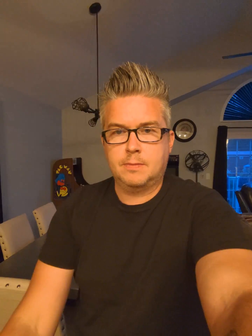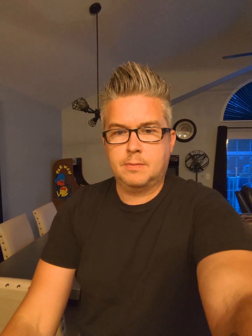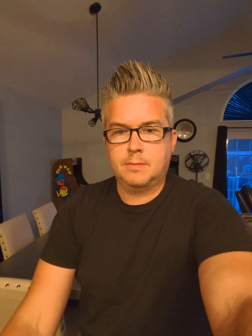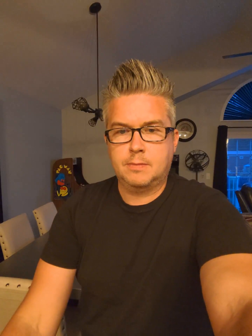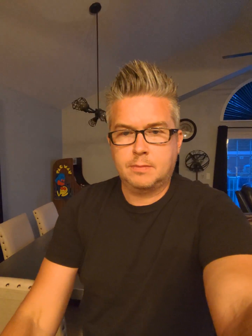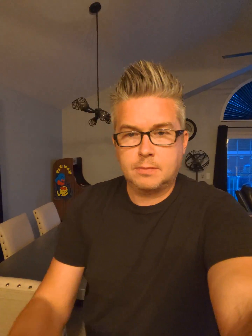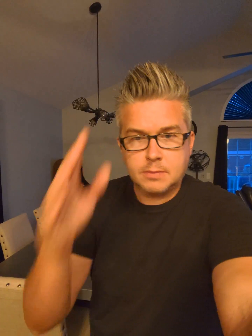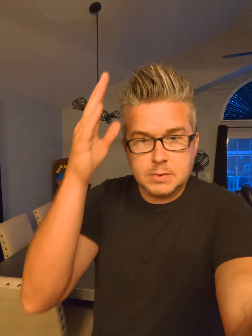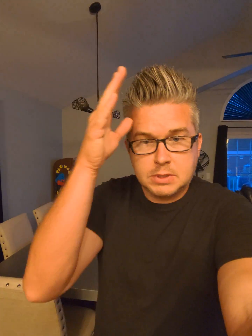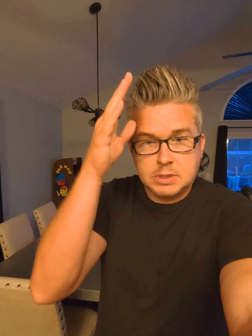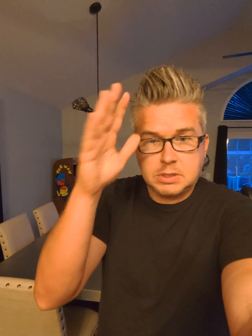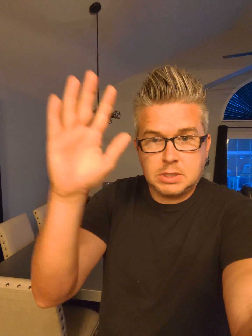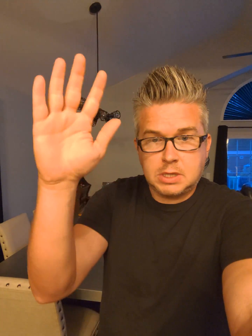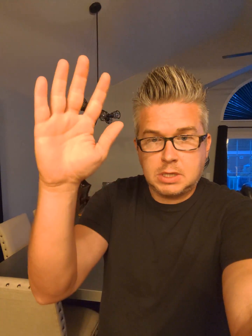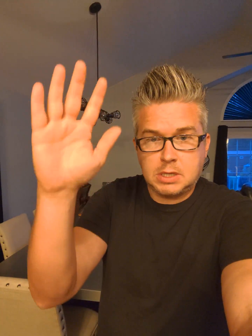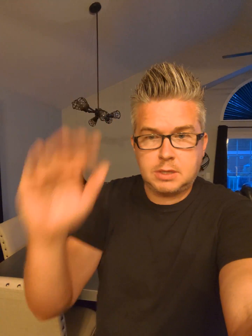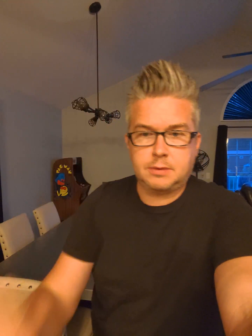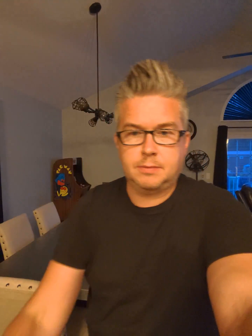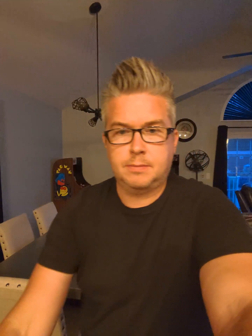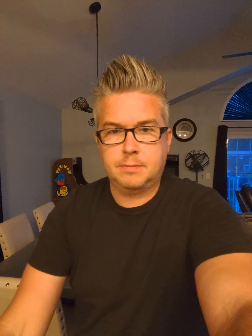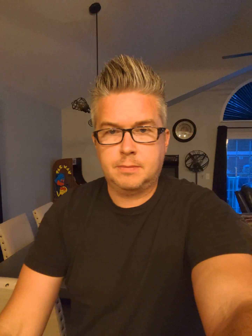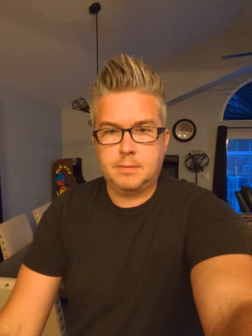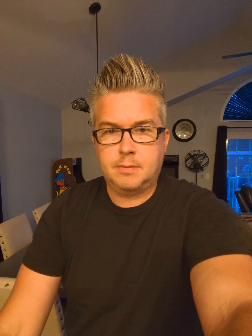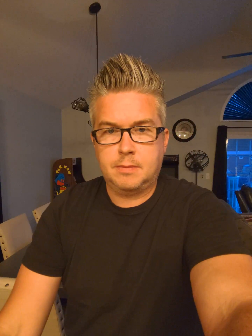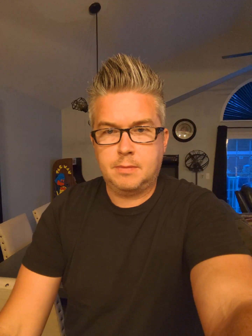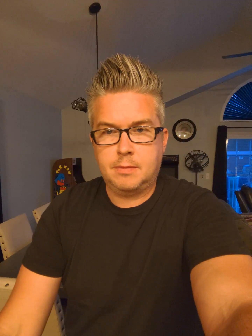deer